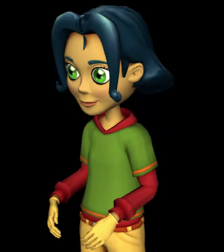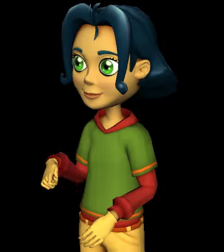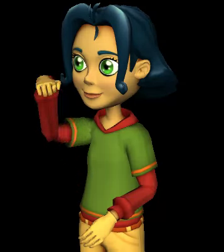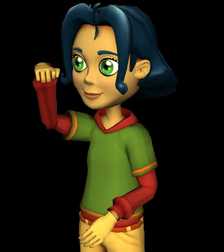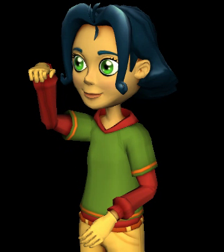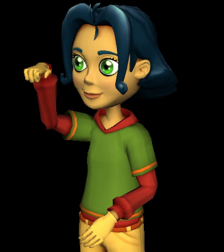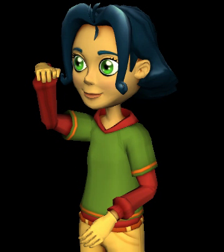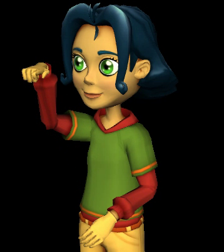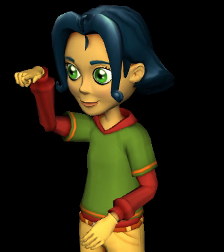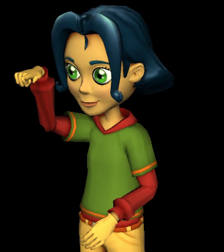رئيس